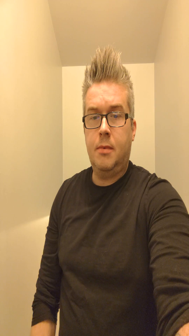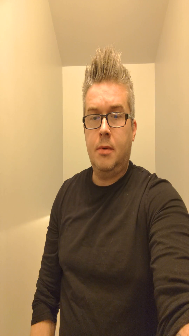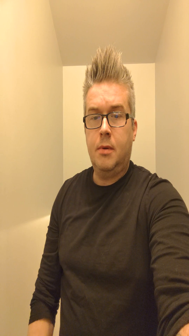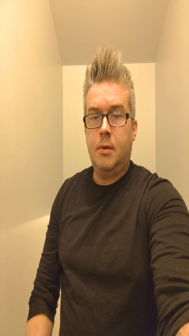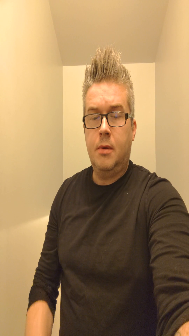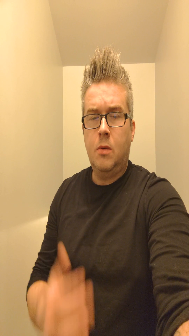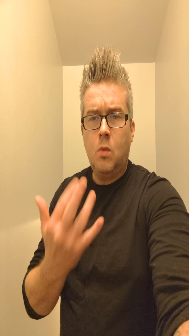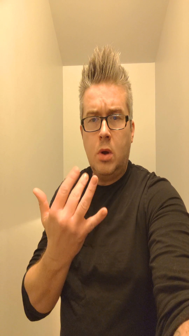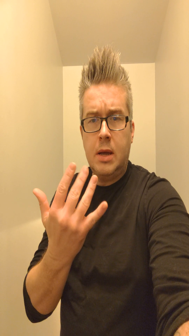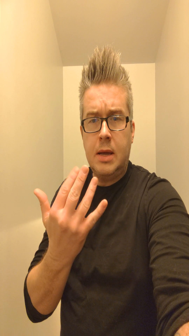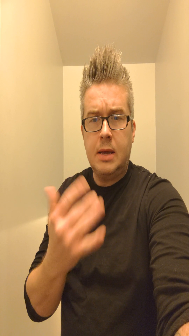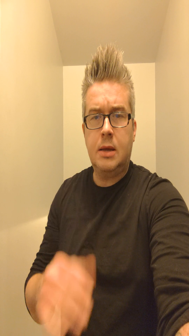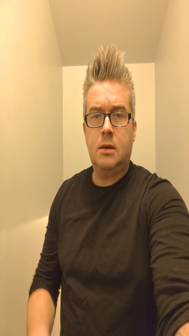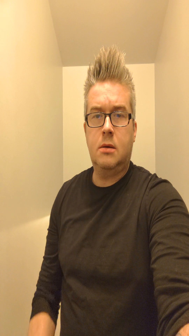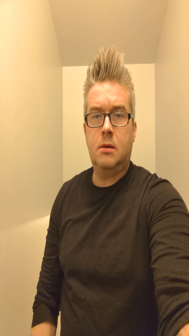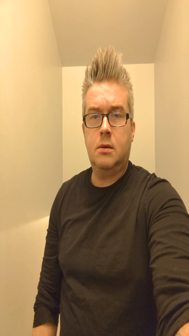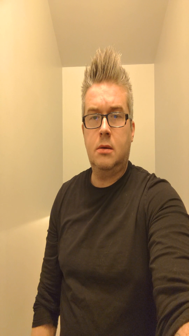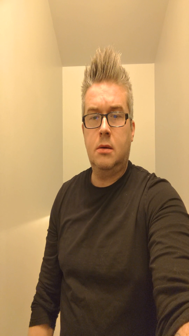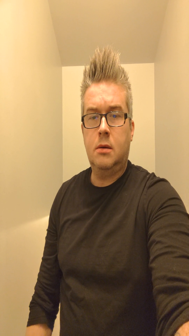wait